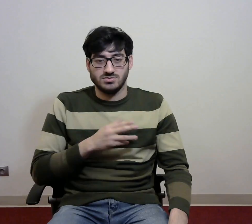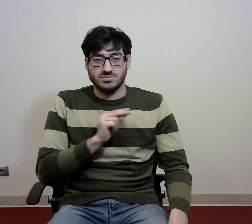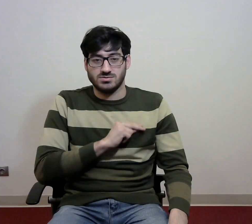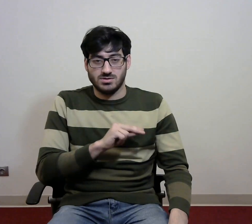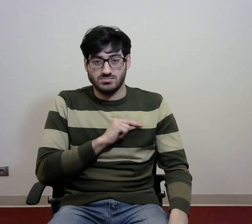iş